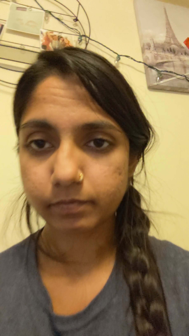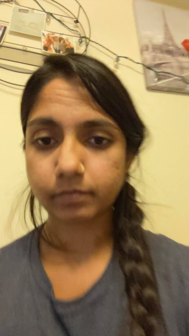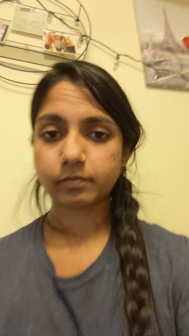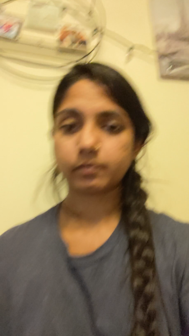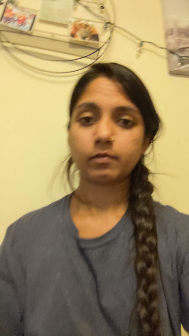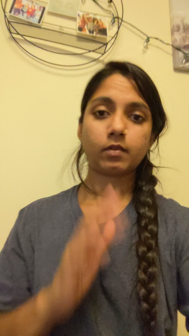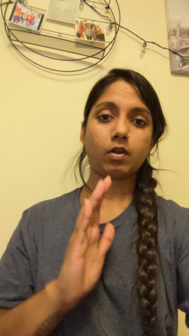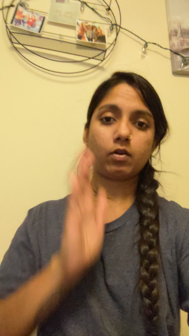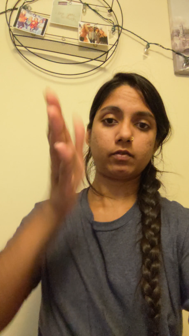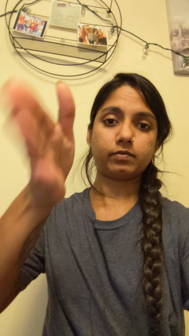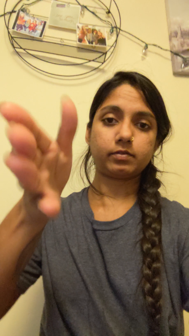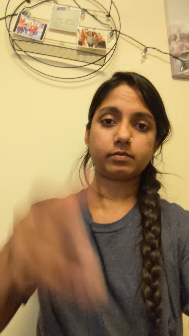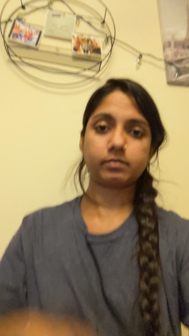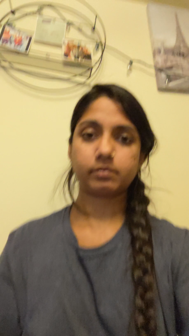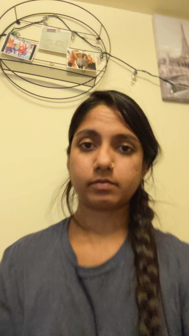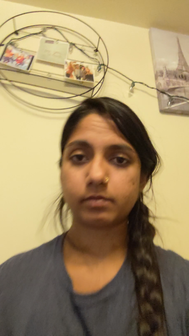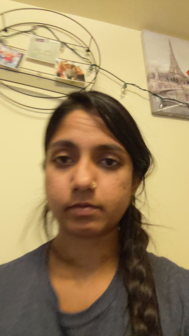over